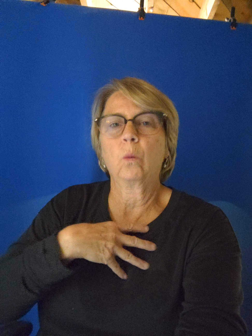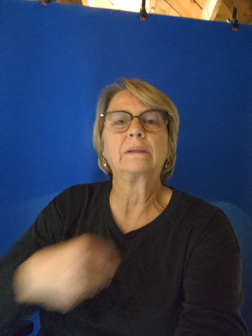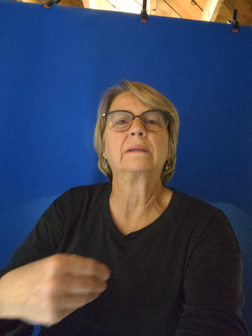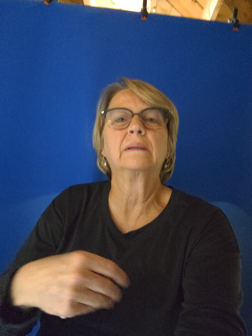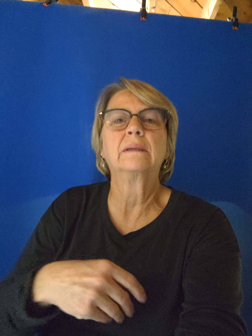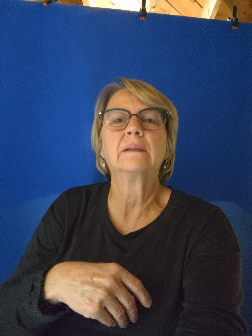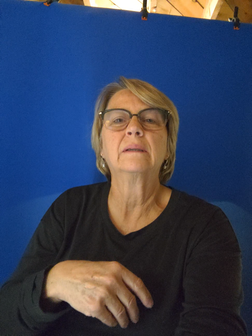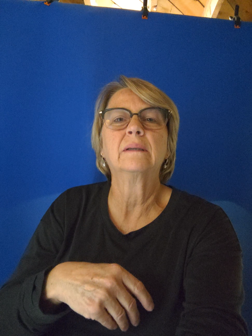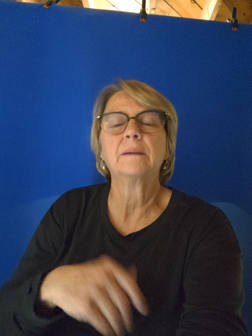white